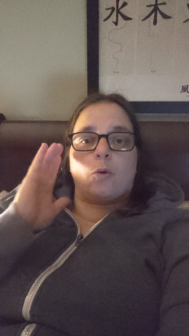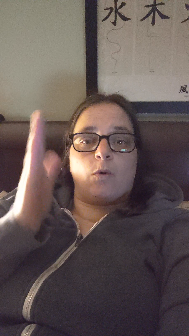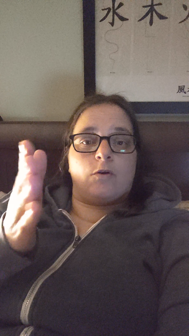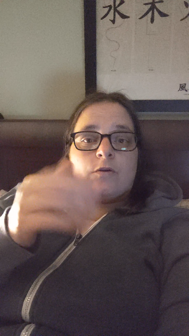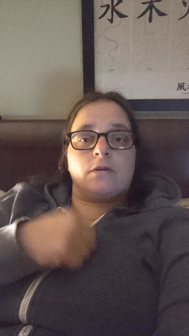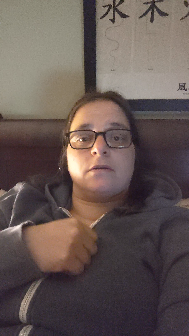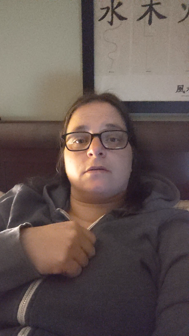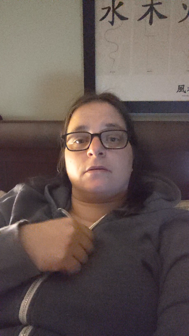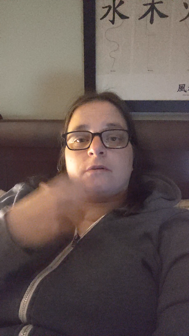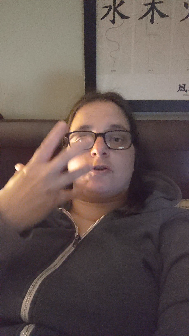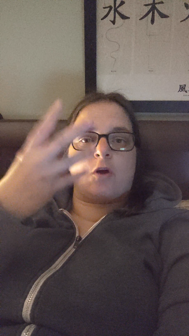going to